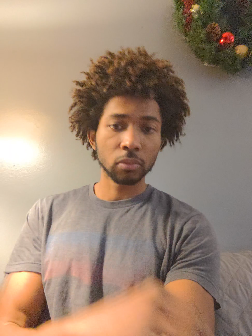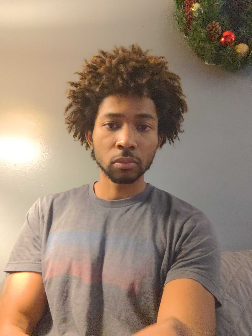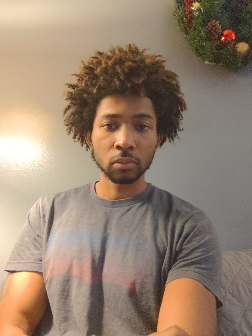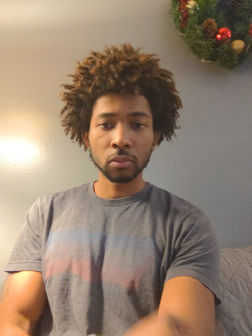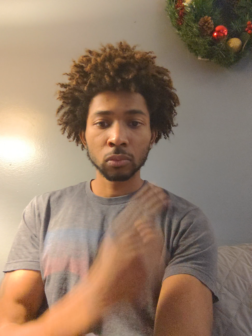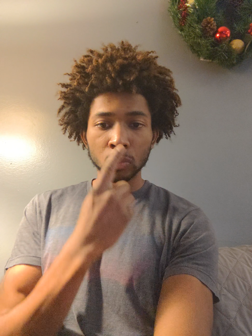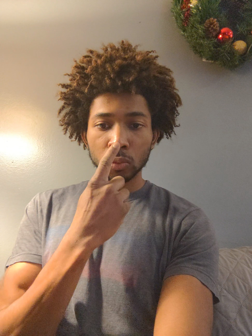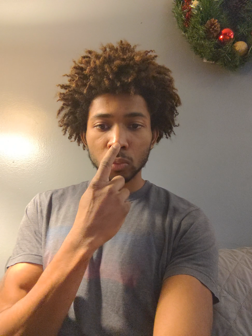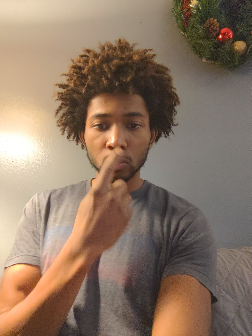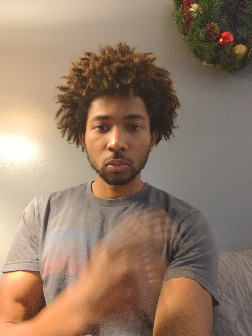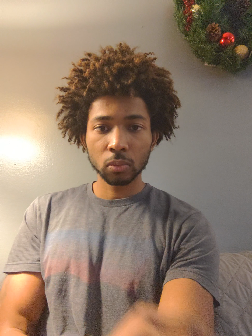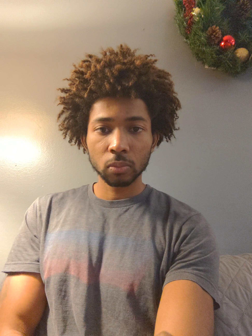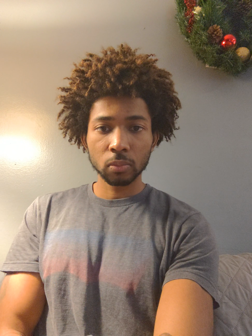nose